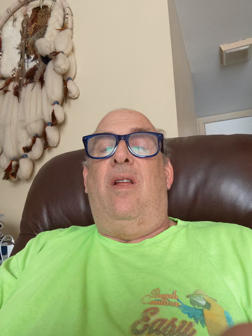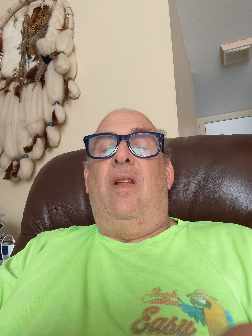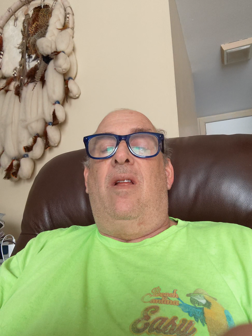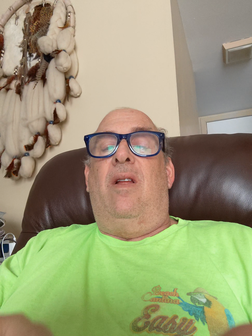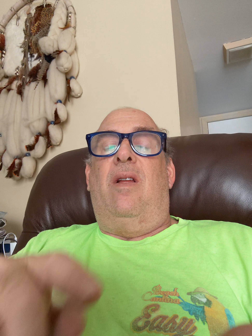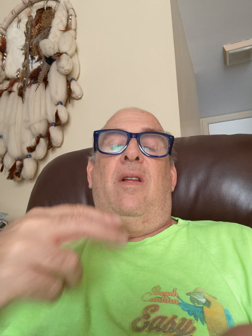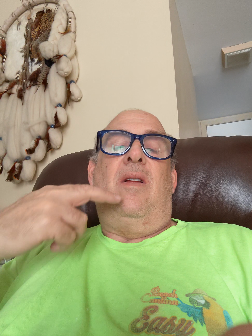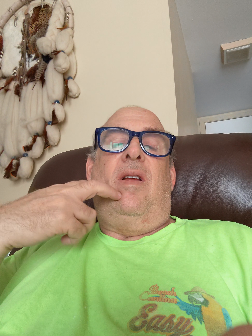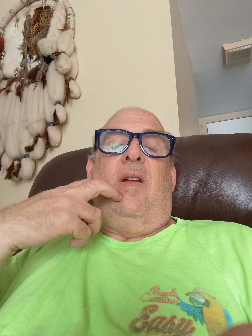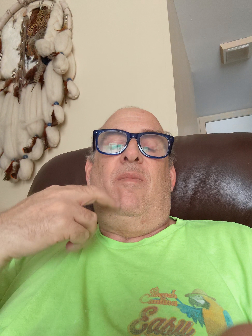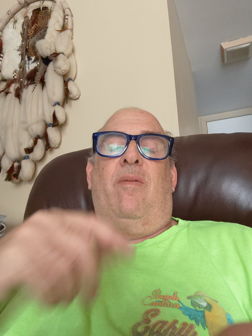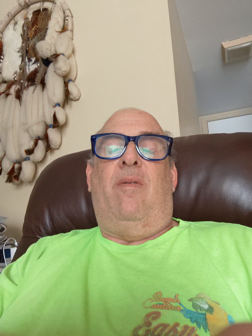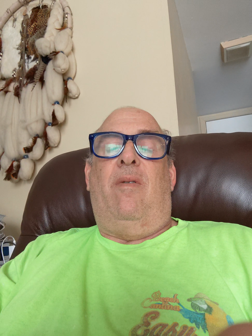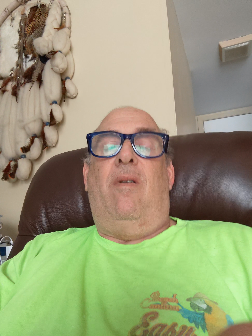gum